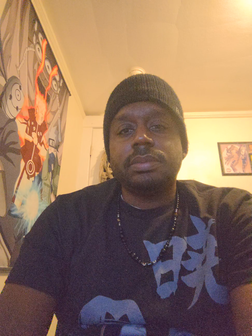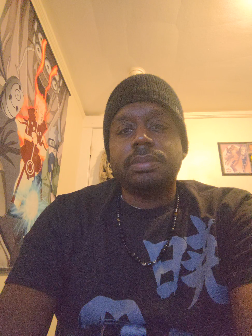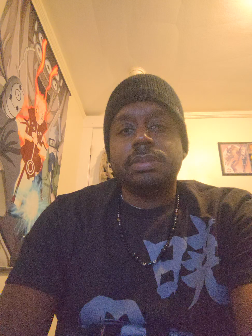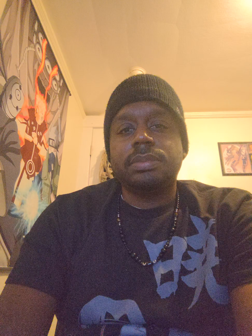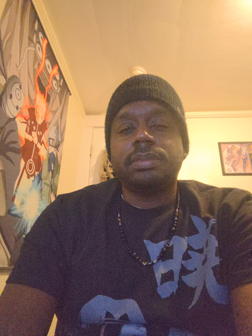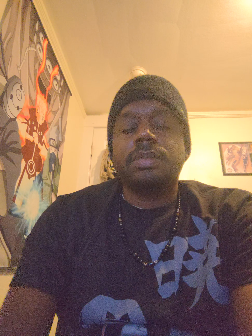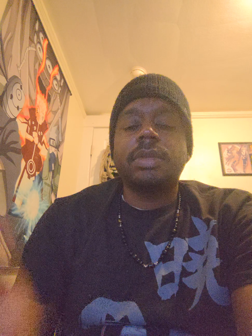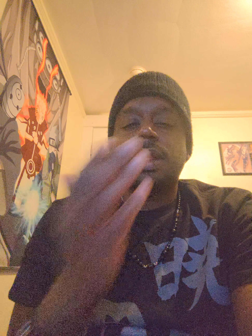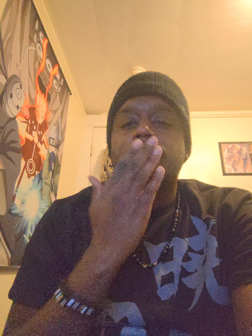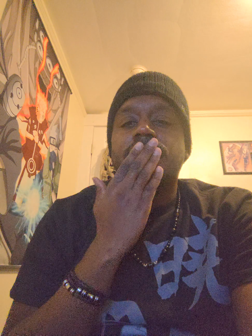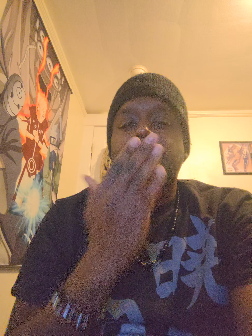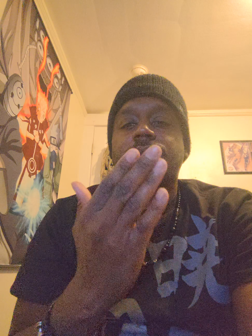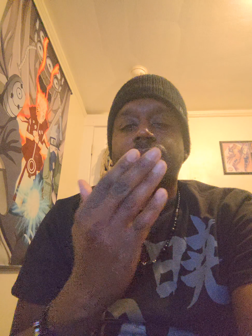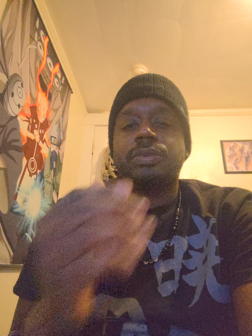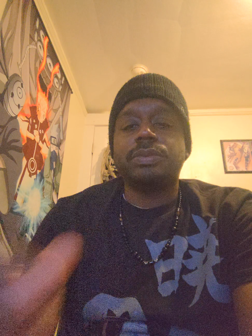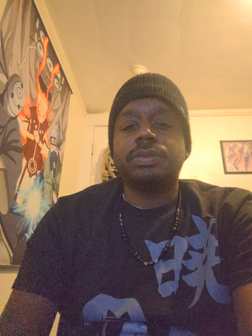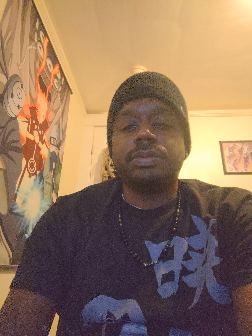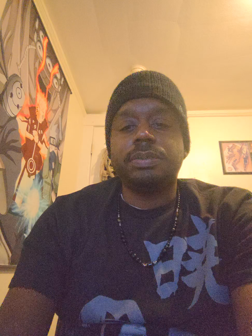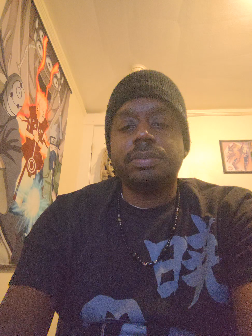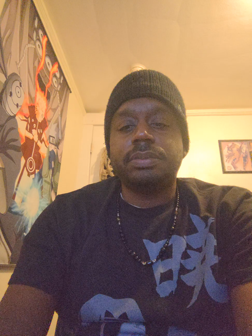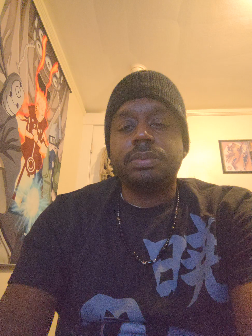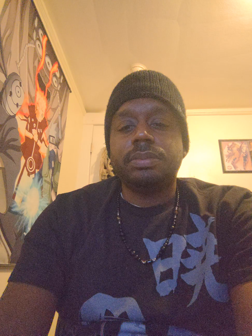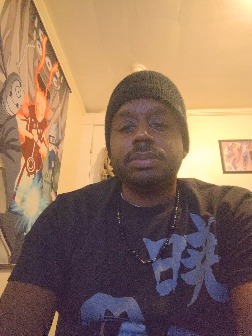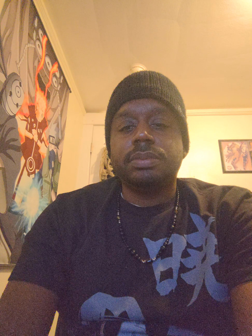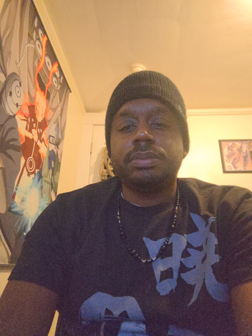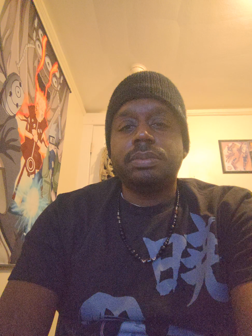thank you